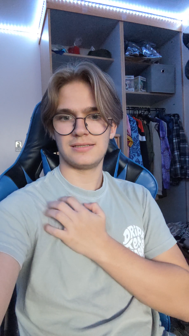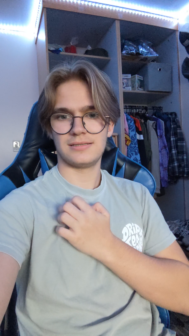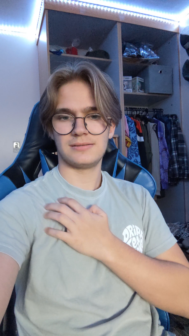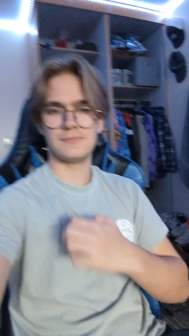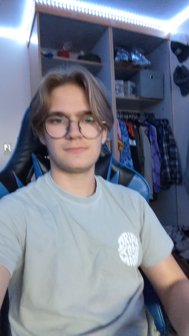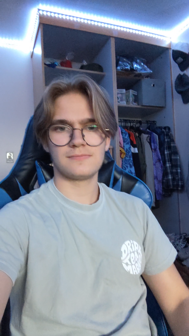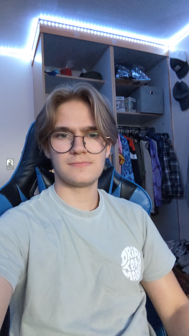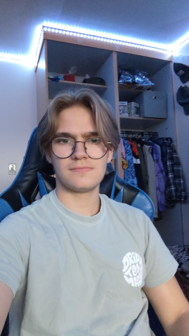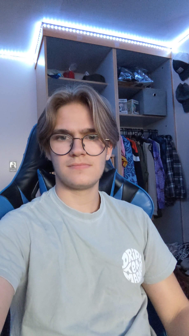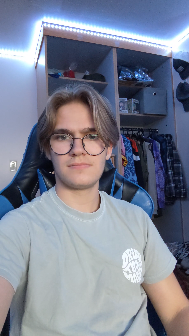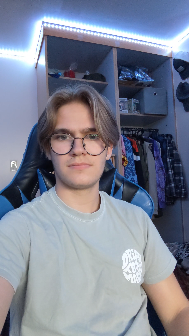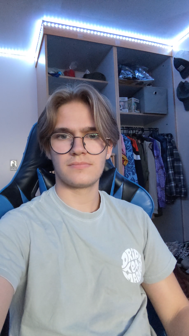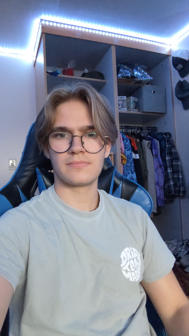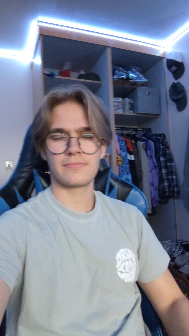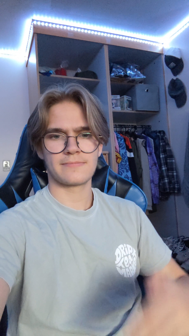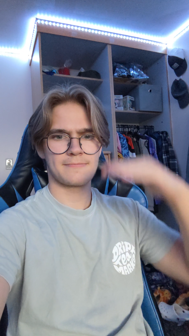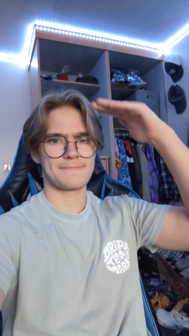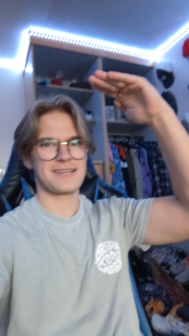big